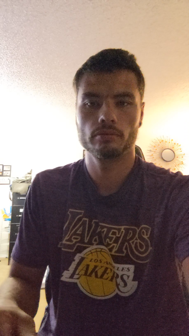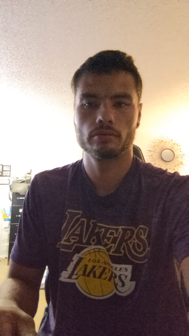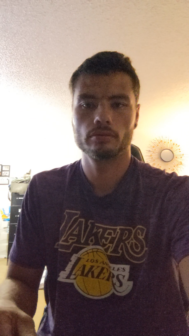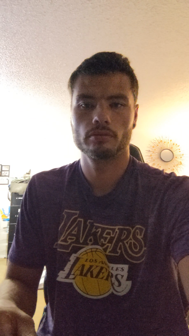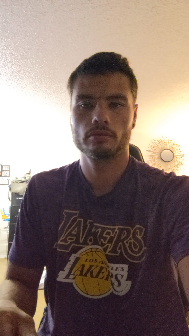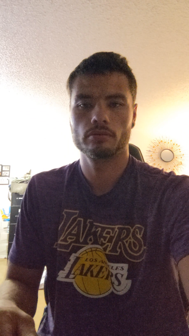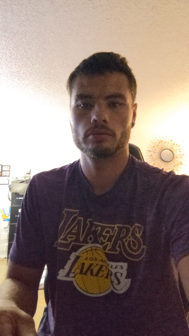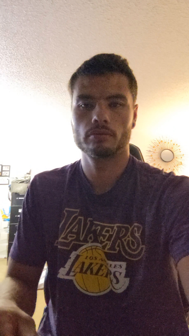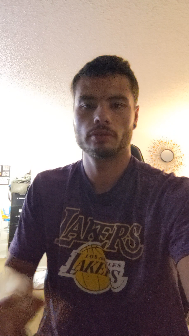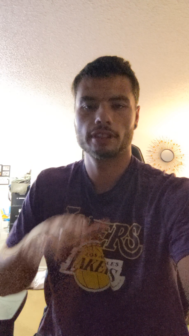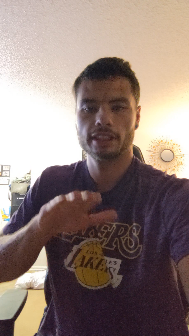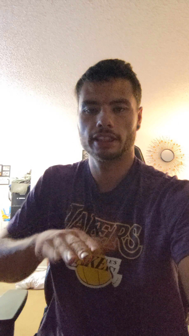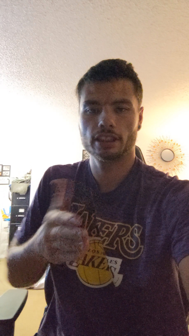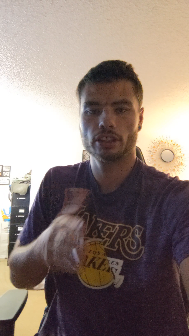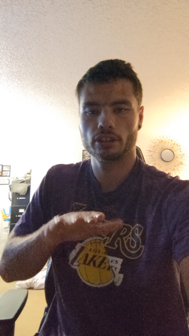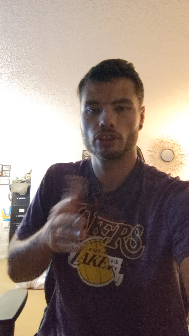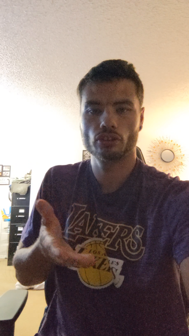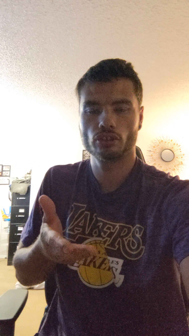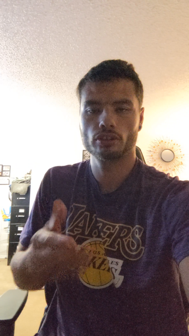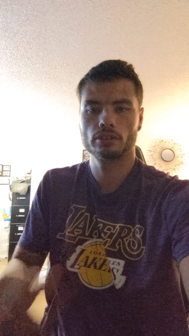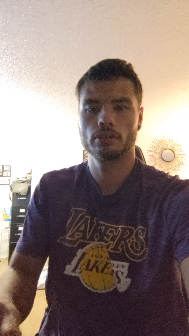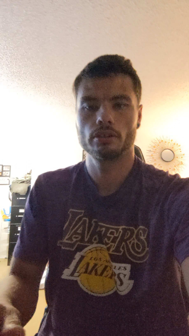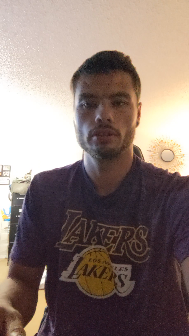kitchen